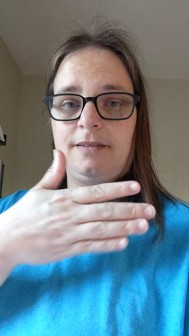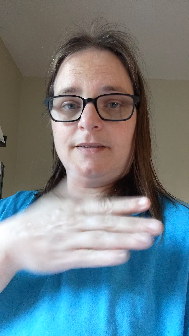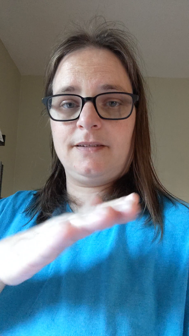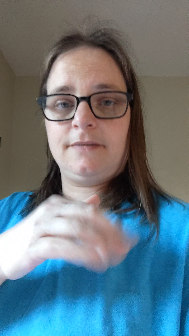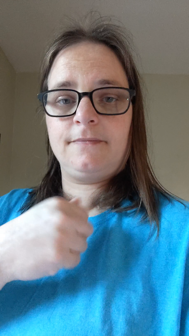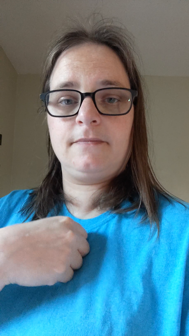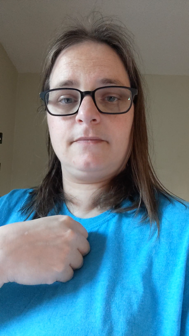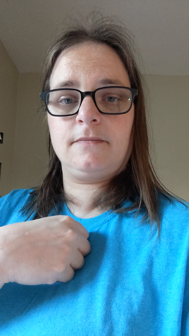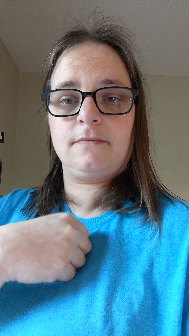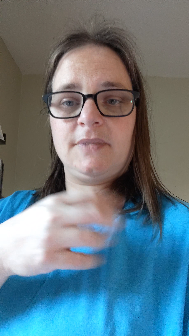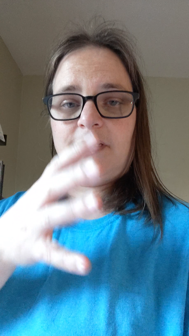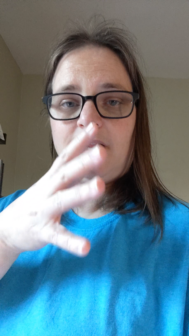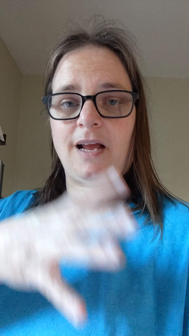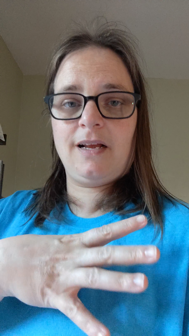lady